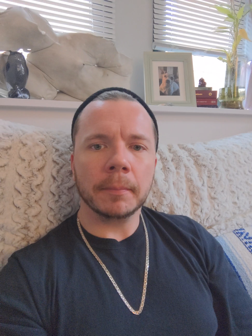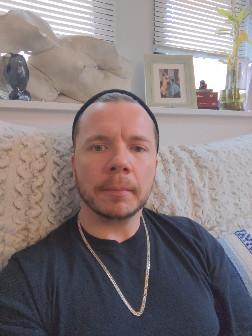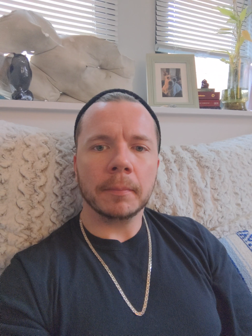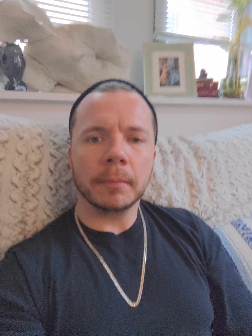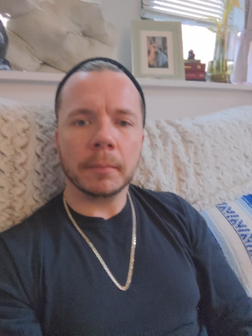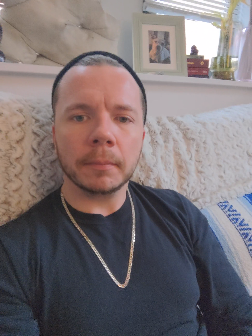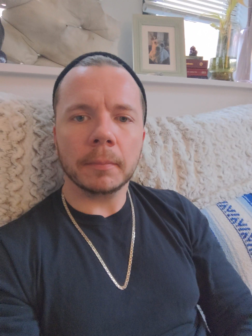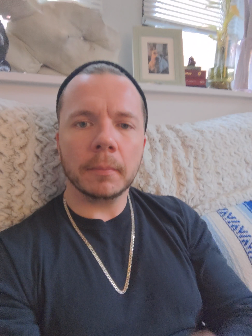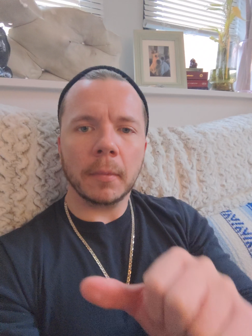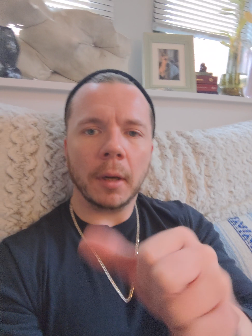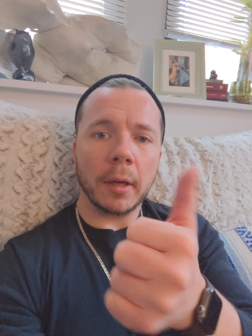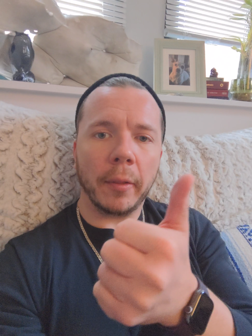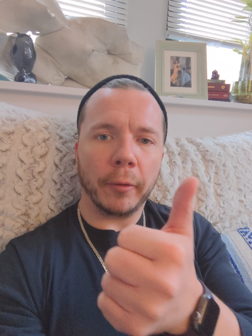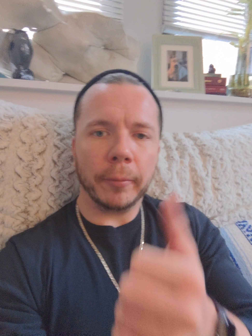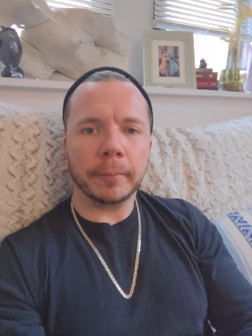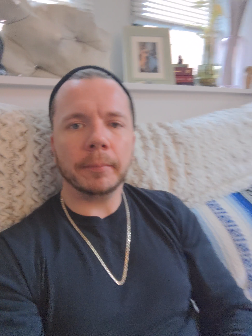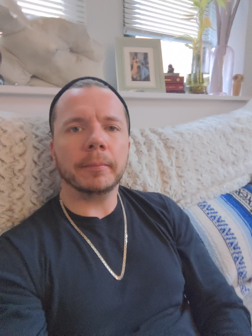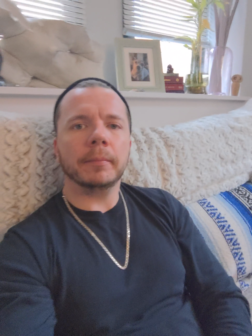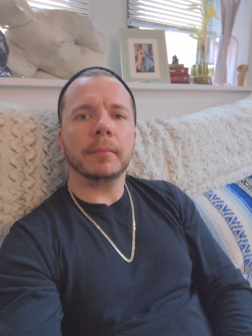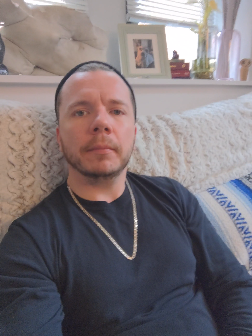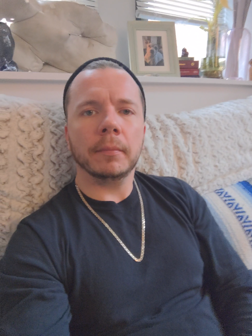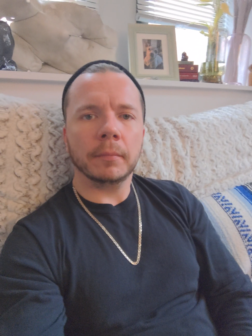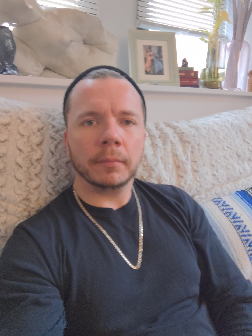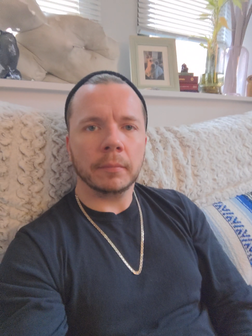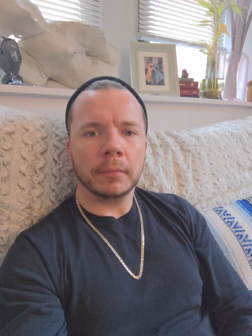another